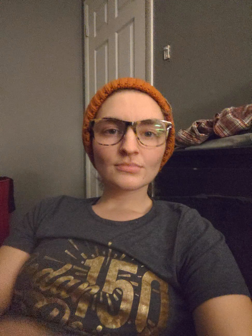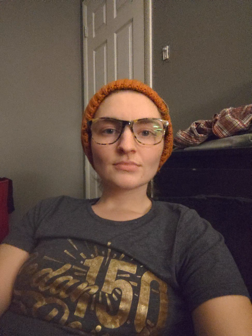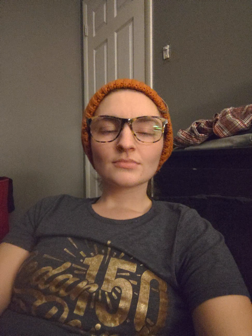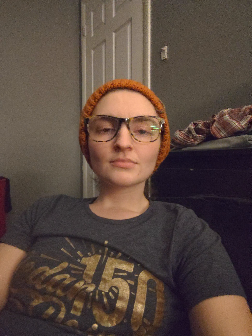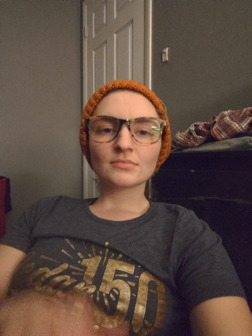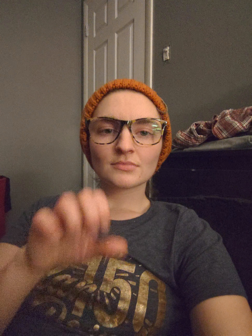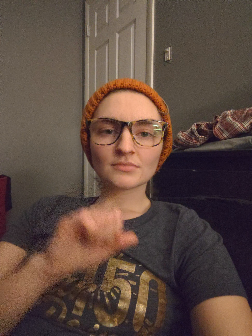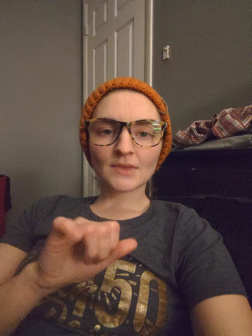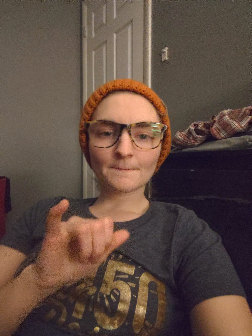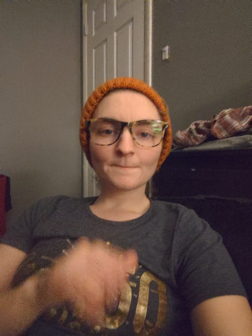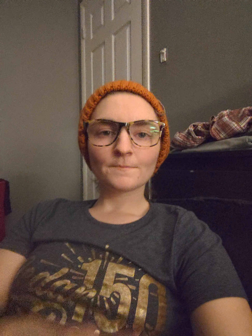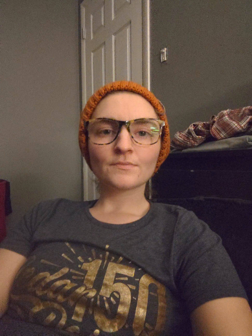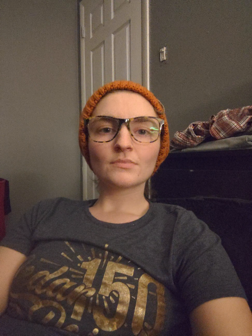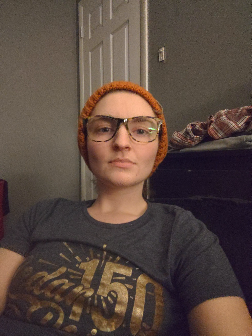same